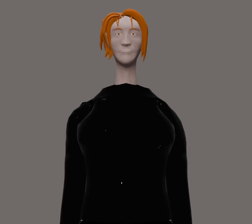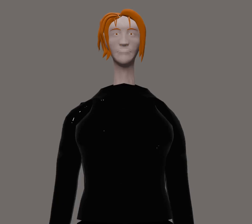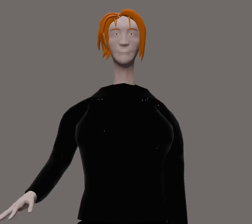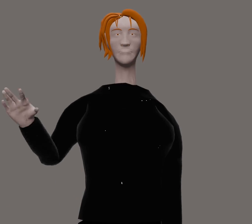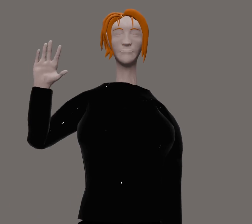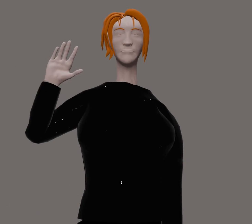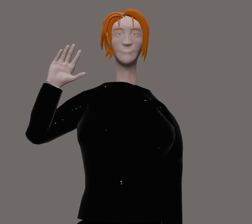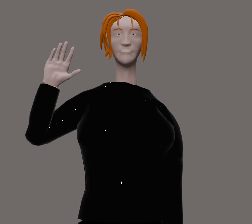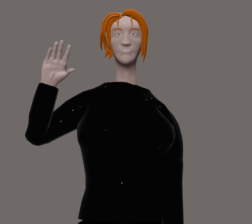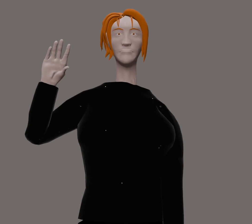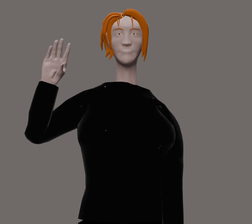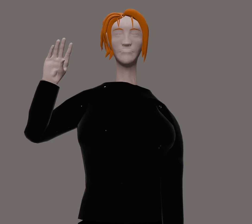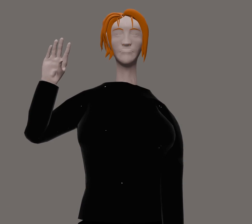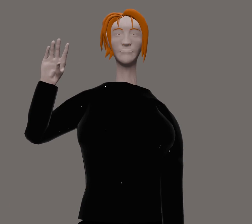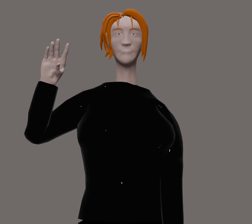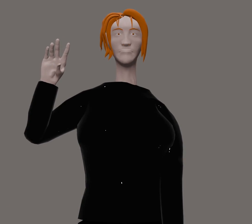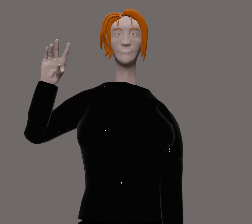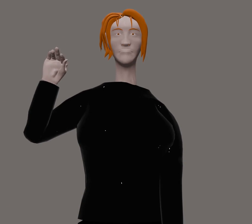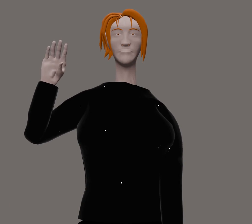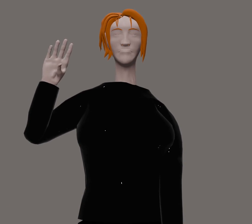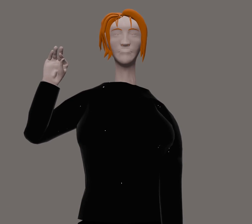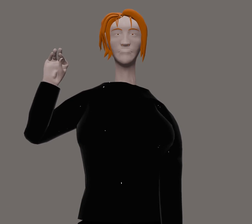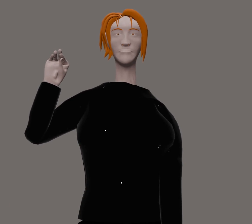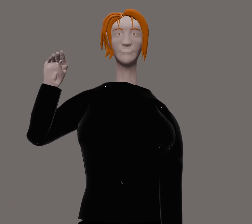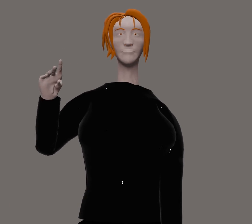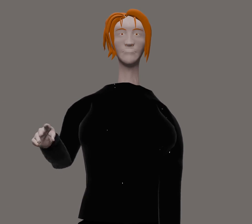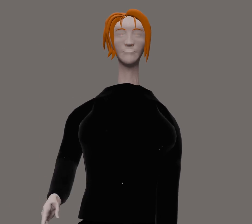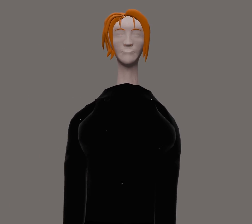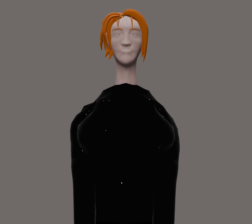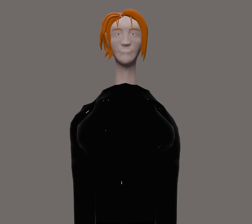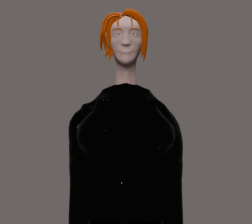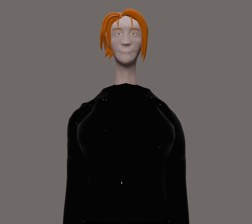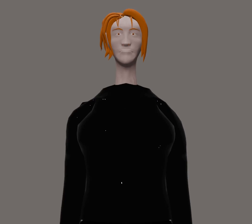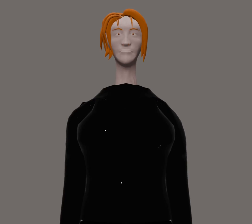Beep